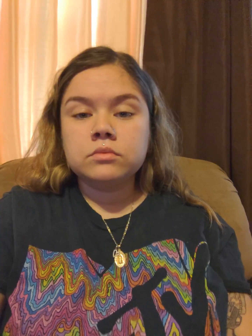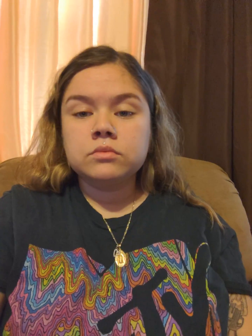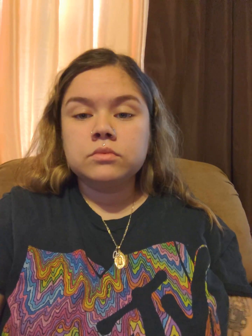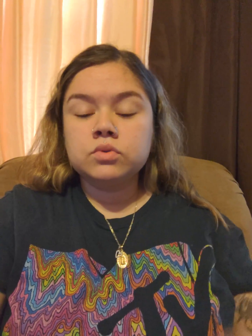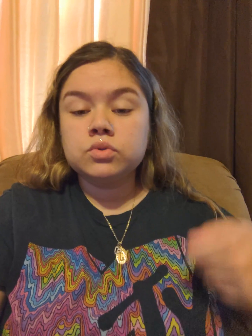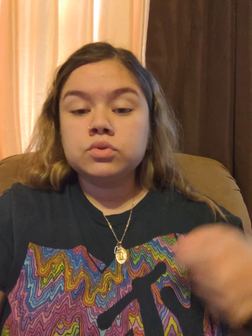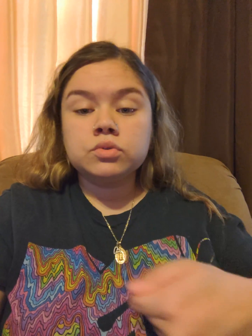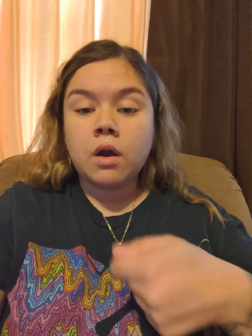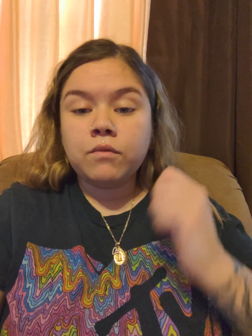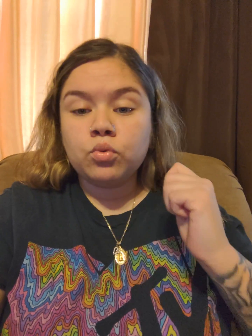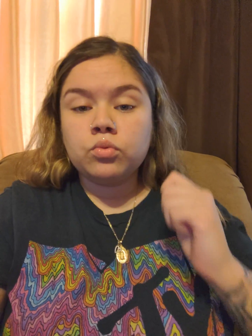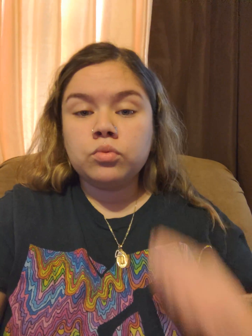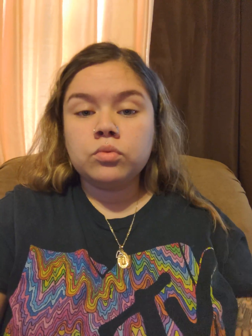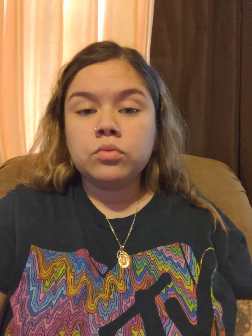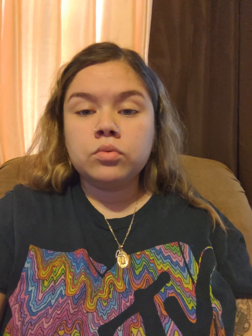shovel